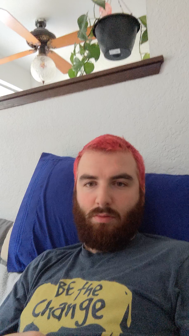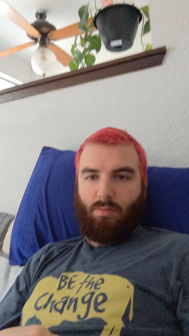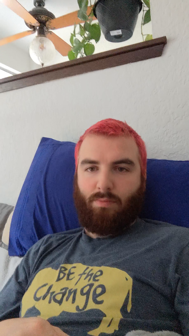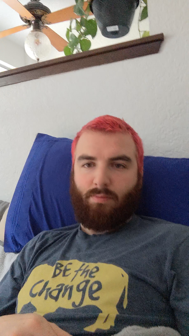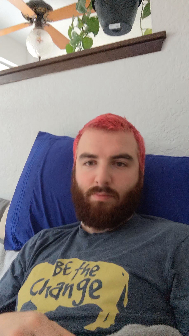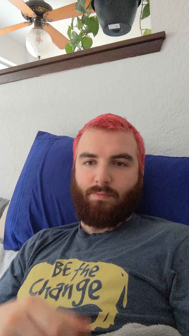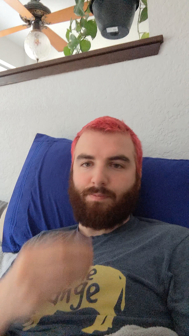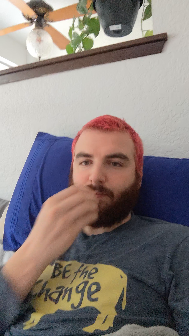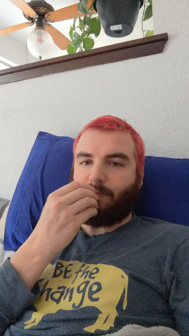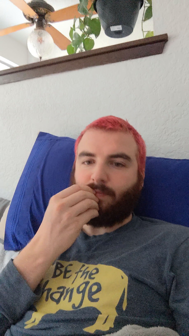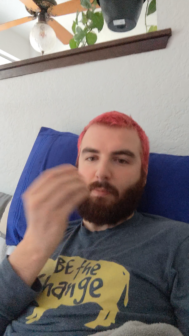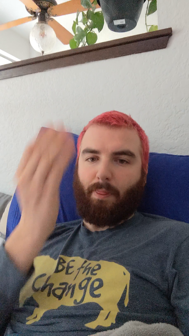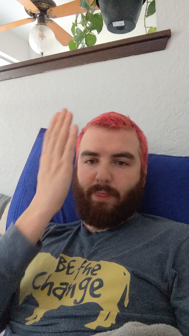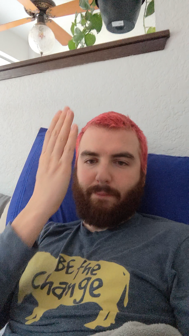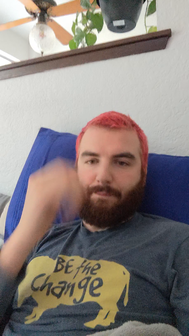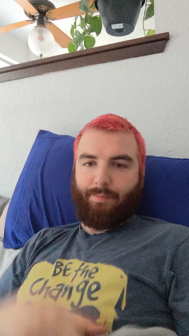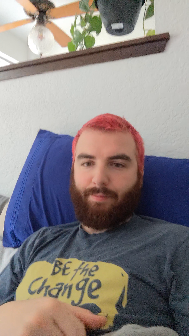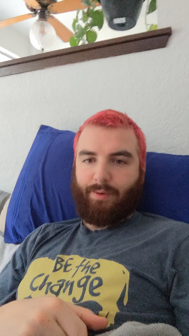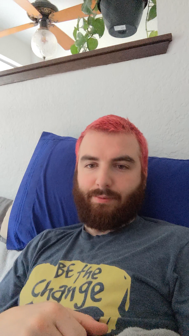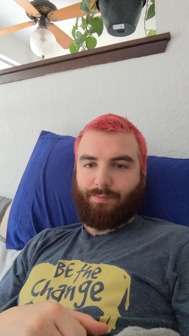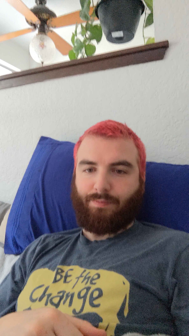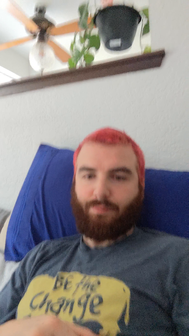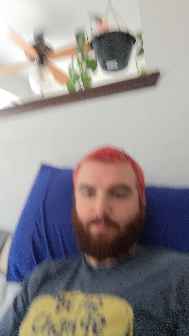breakfast